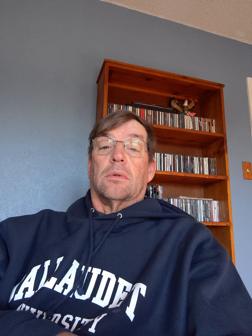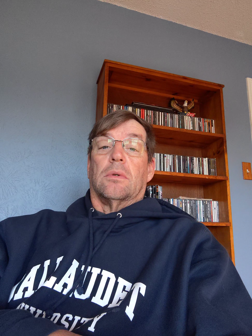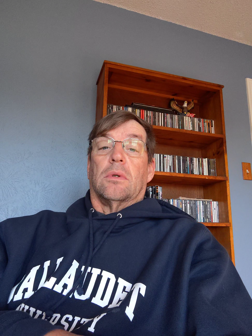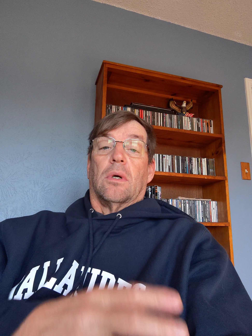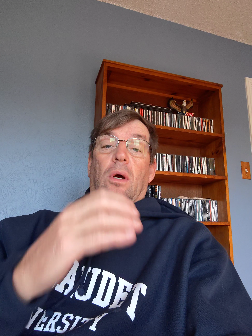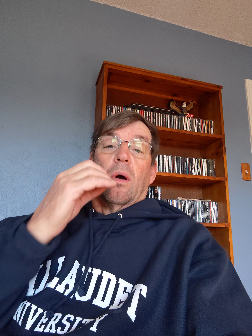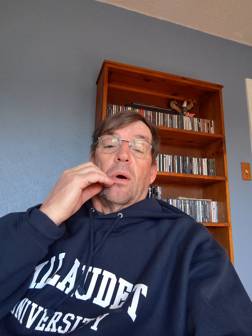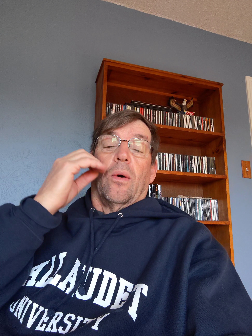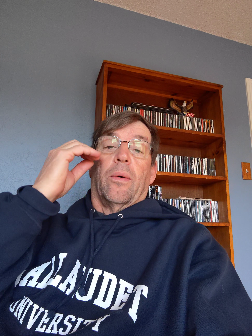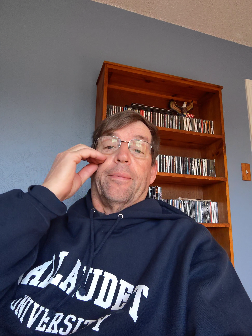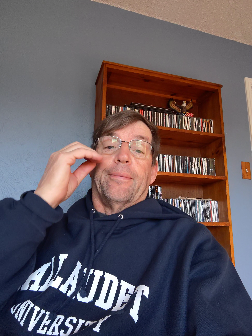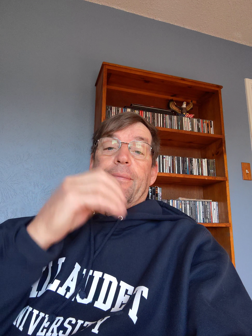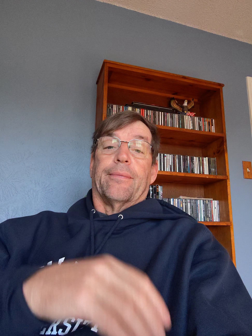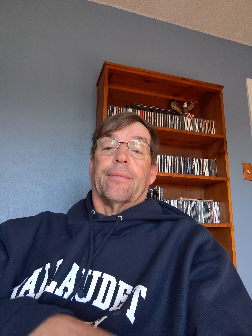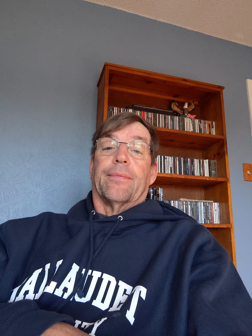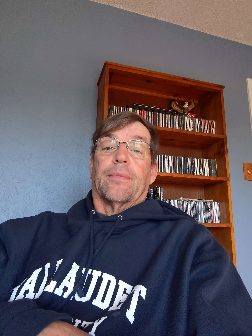home